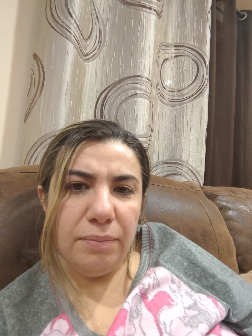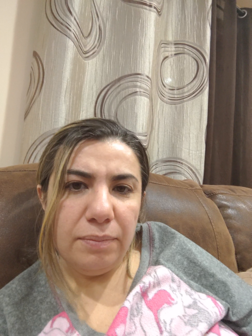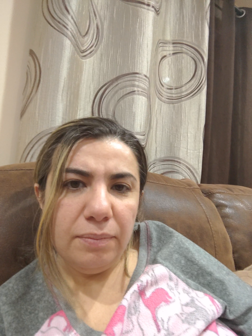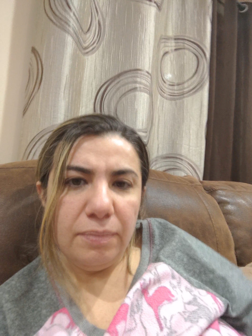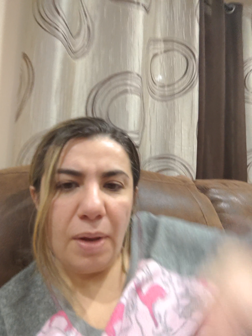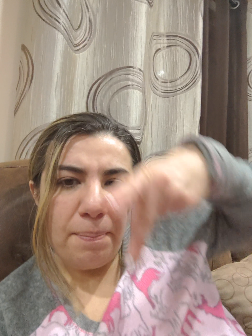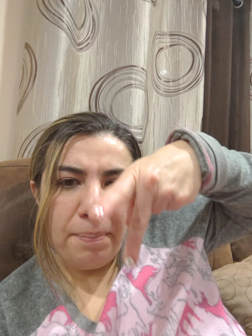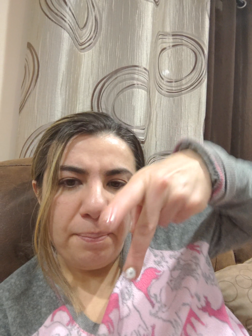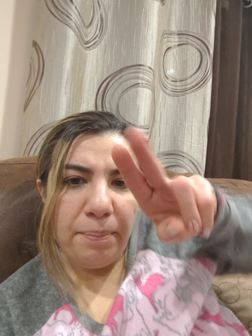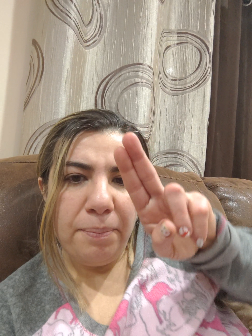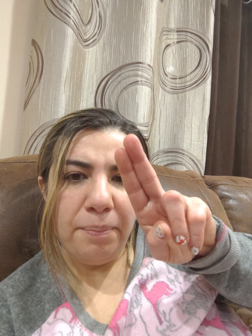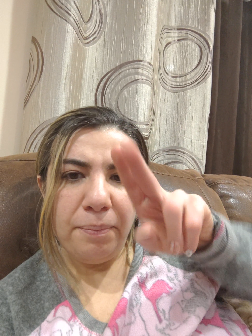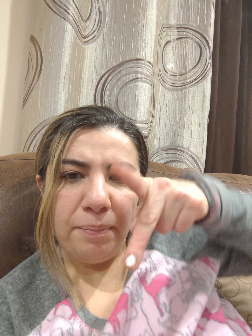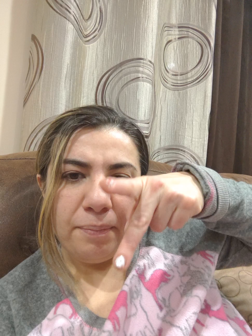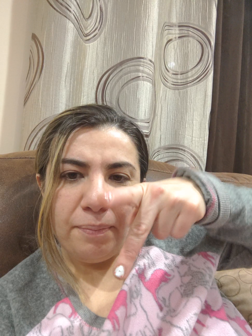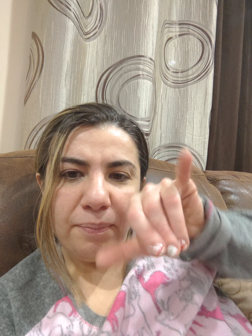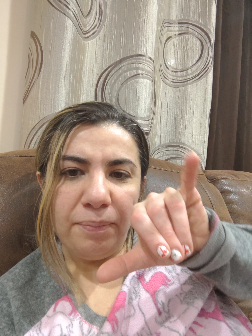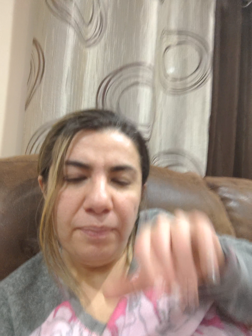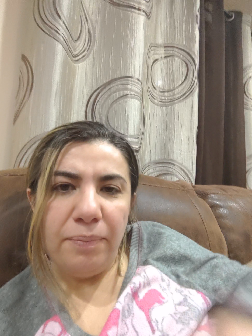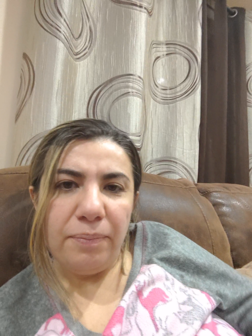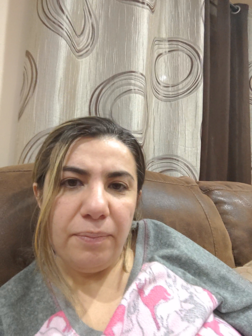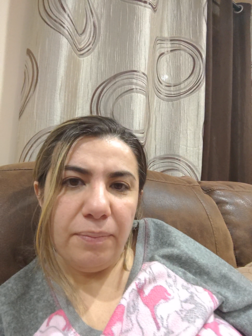puppy